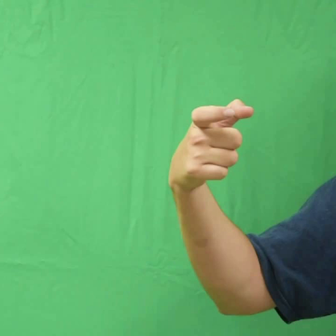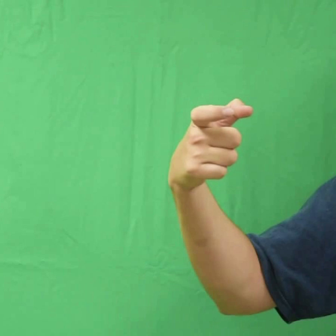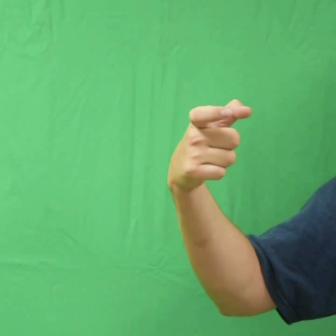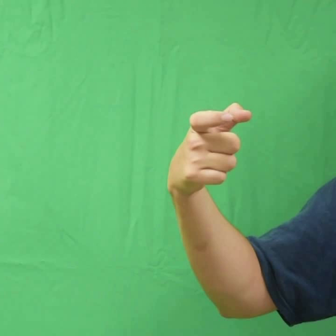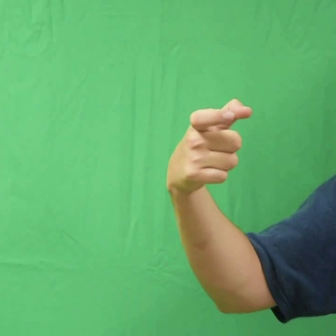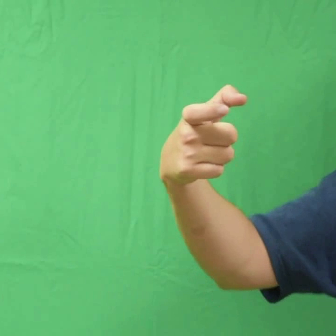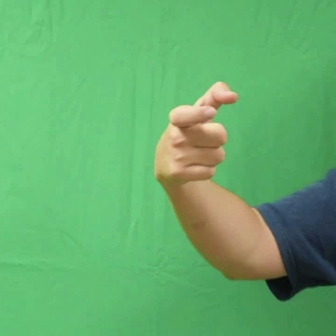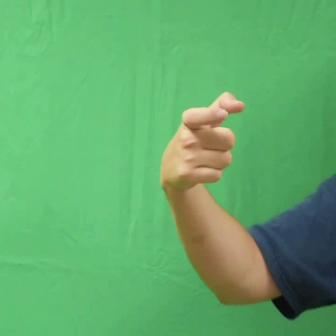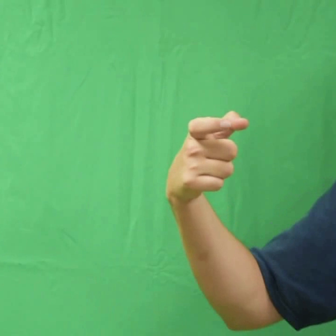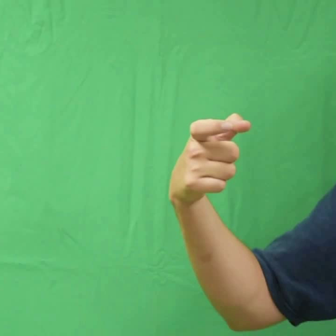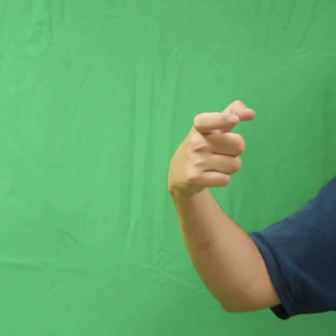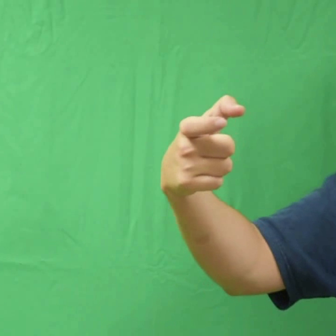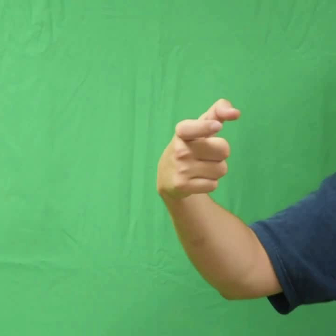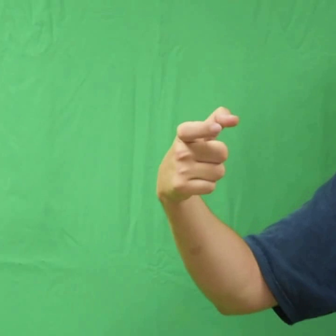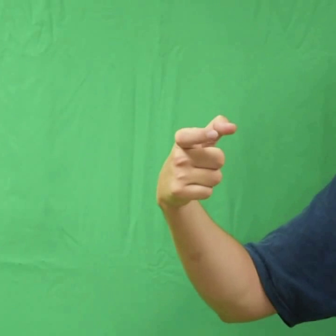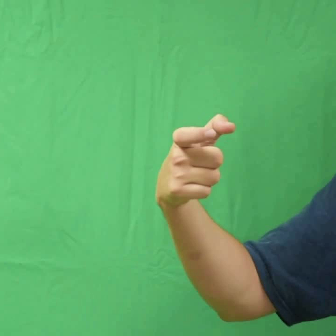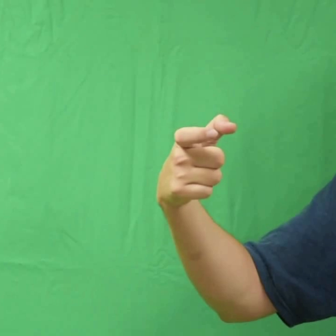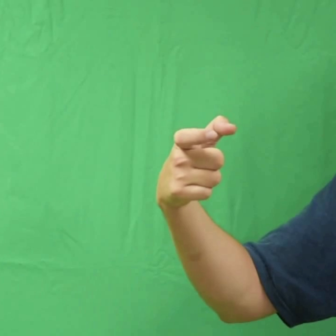X